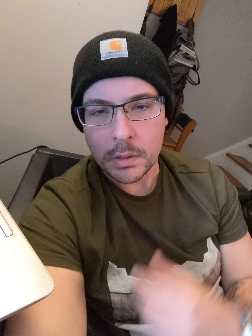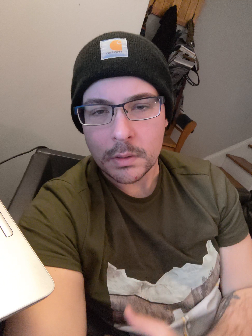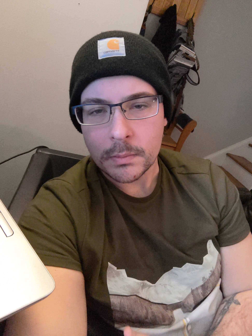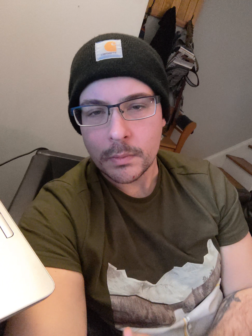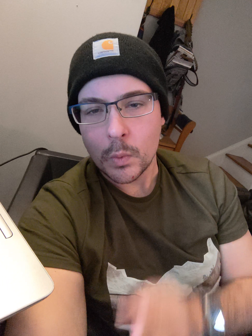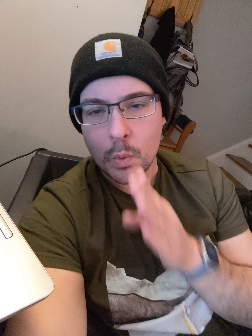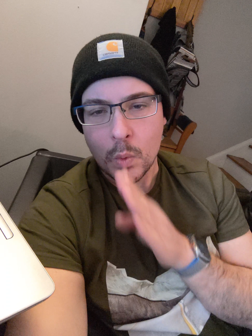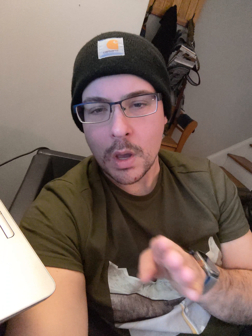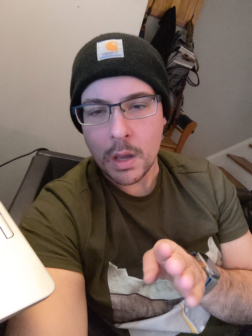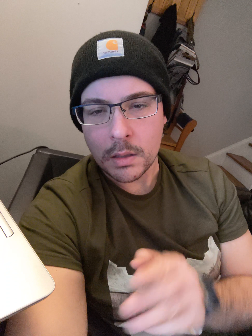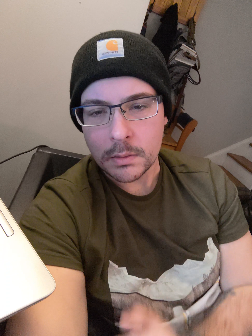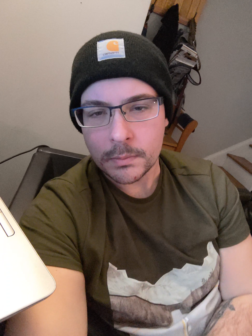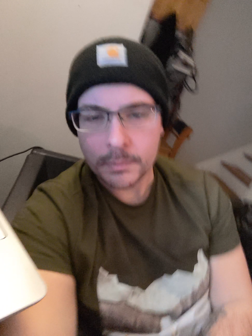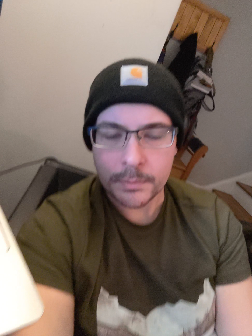quiet